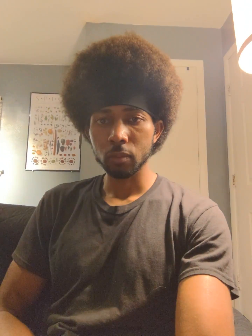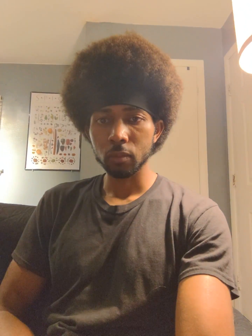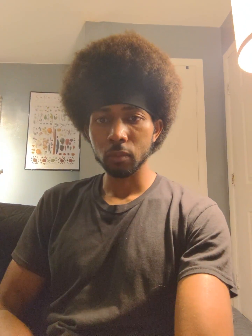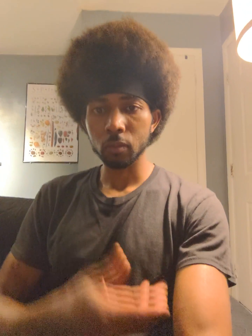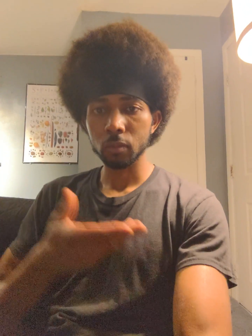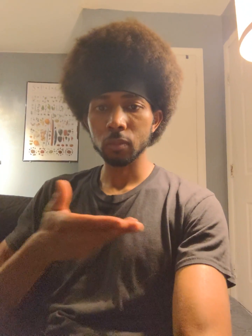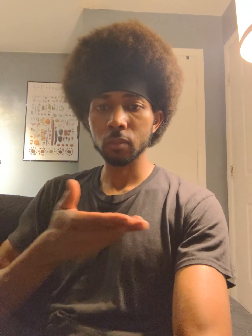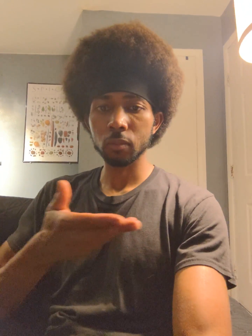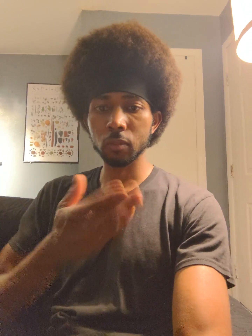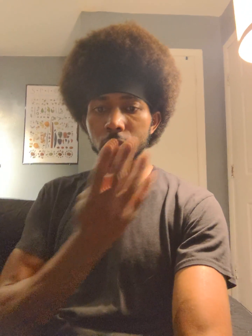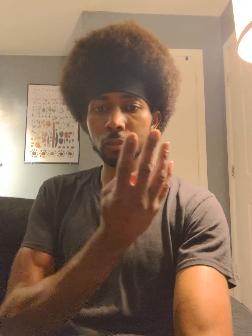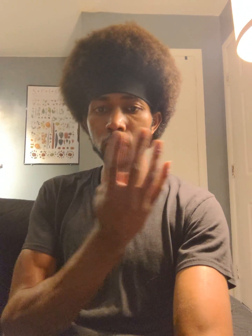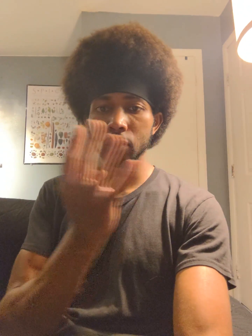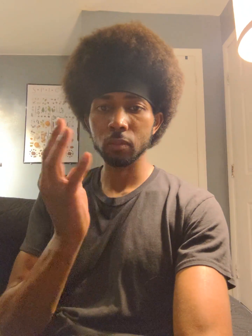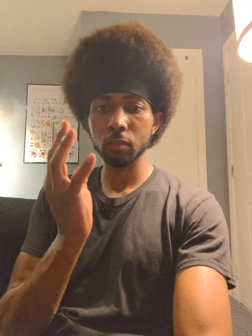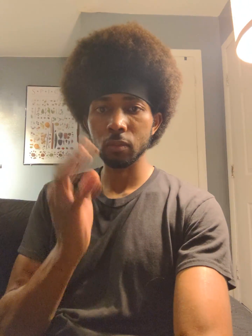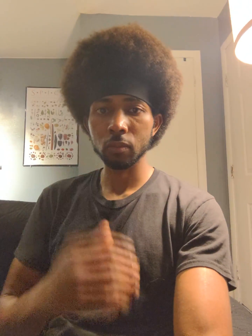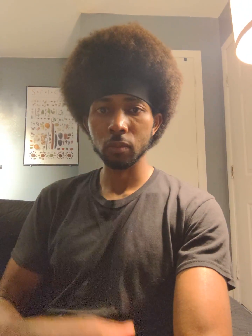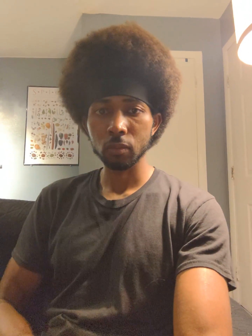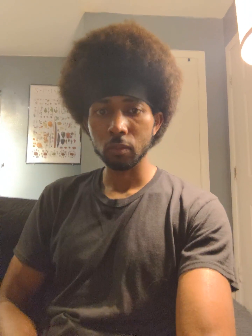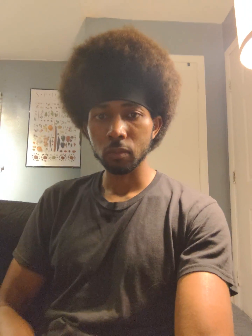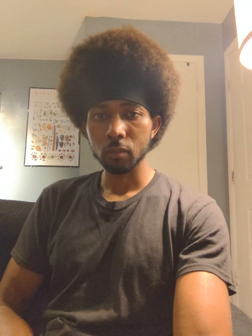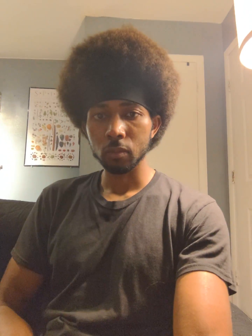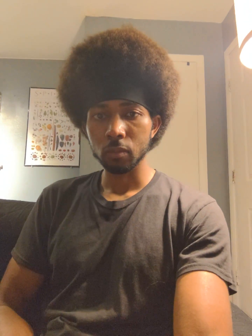crib